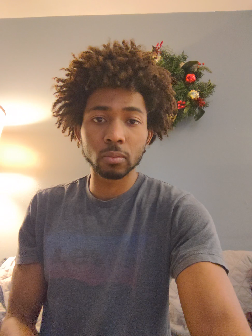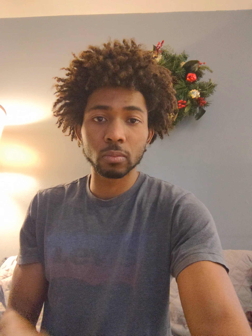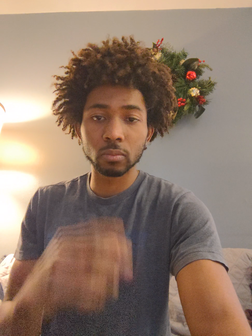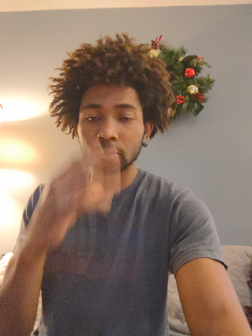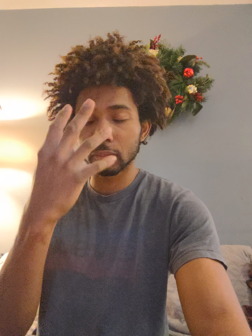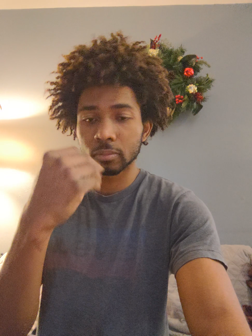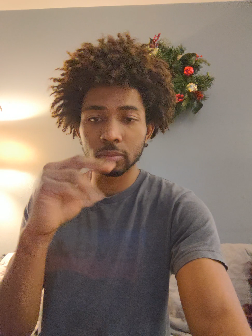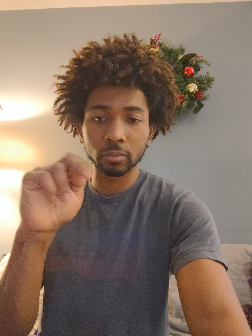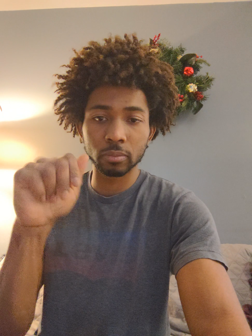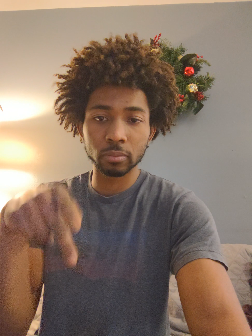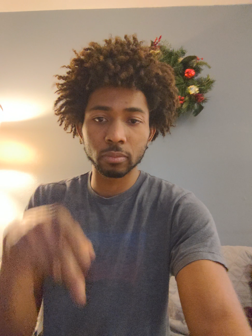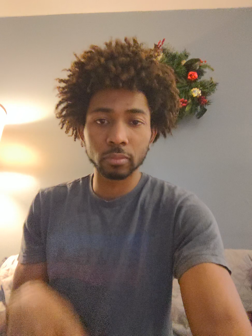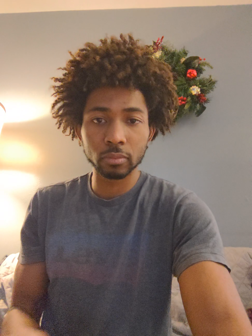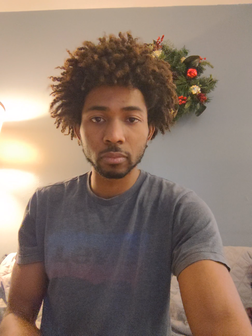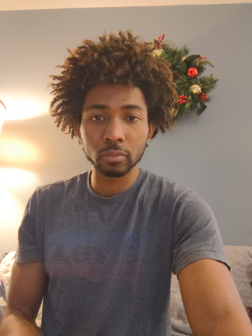nap